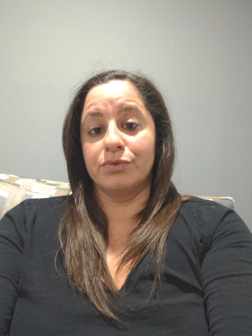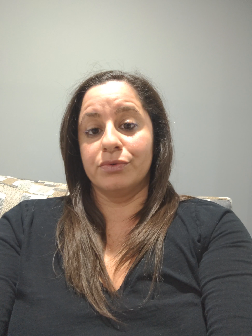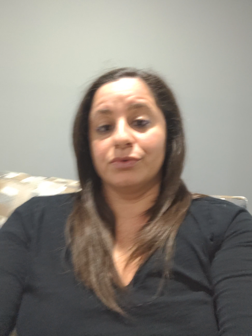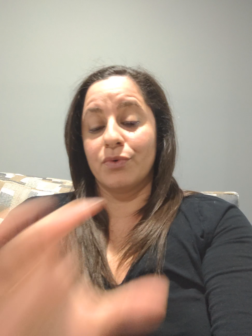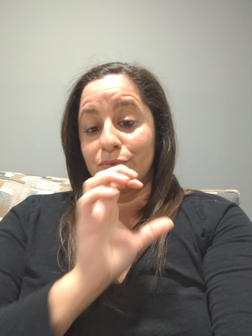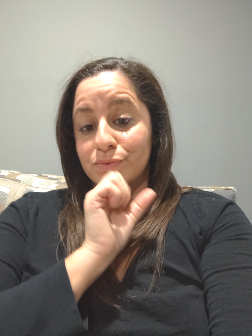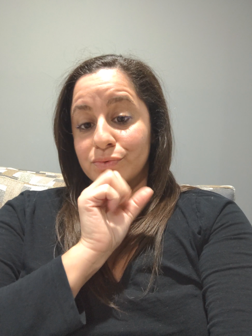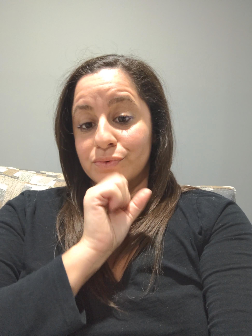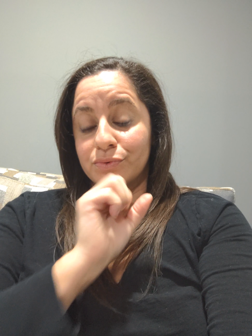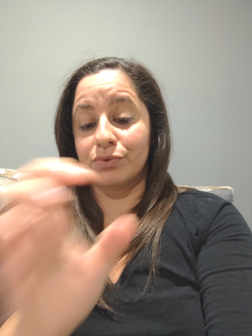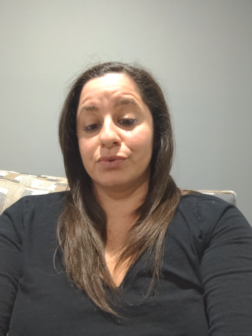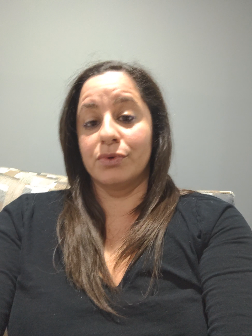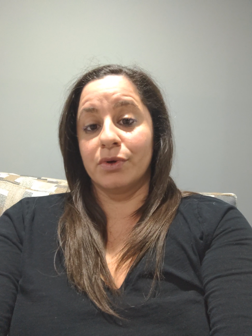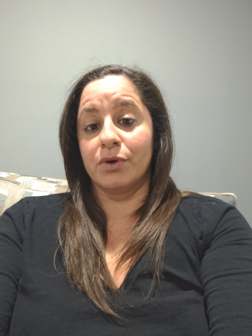orange